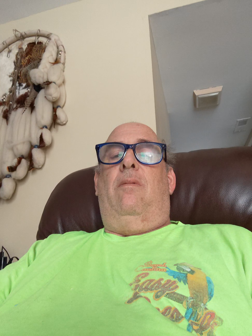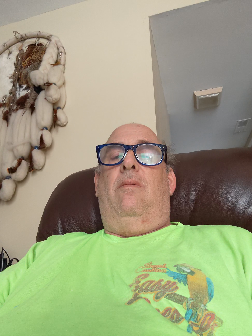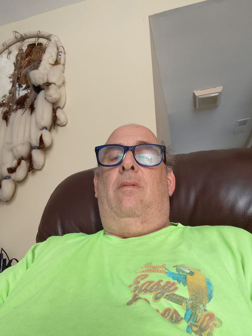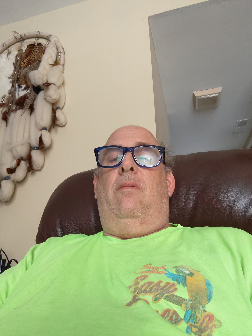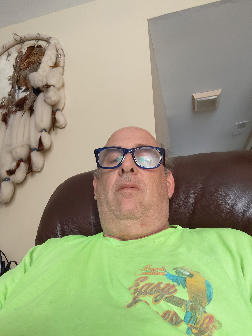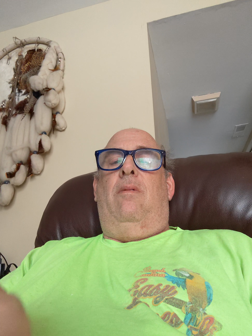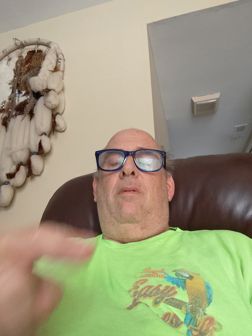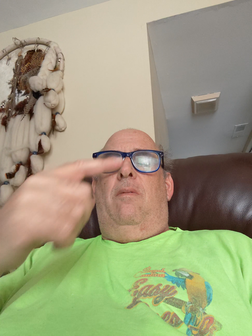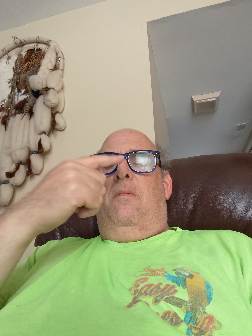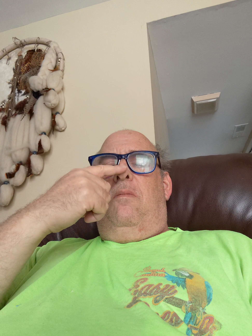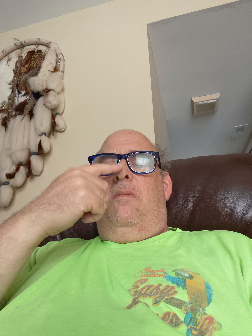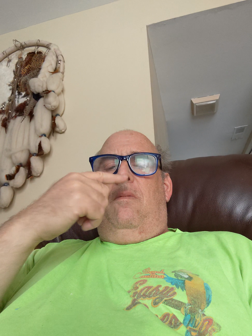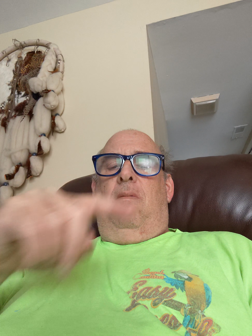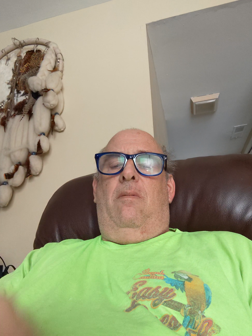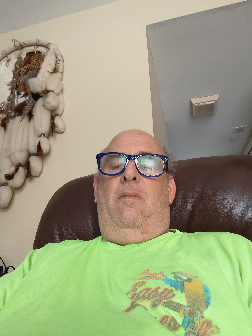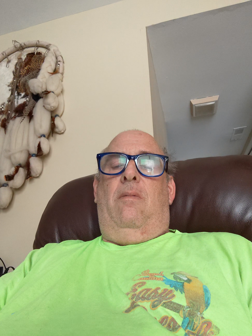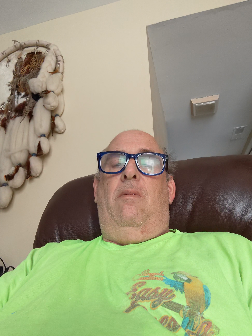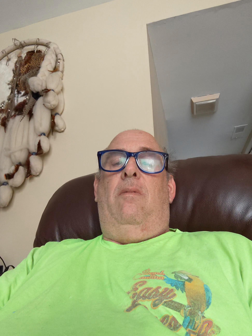nose